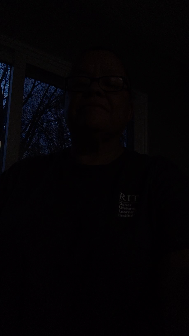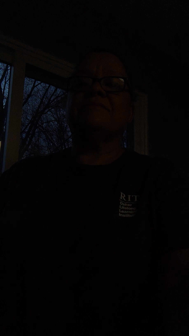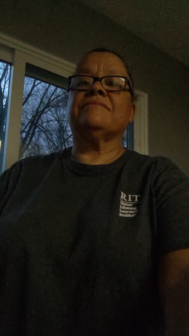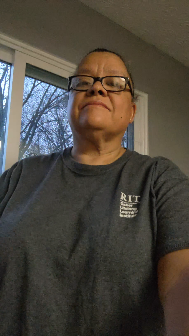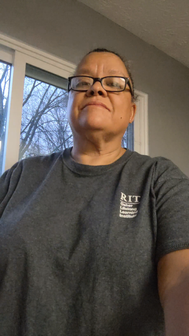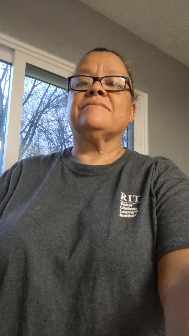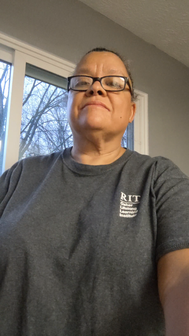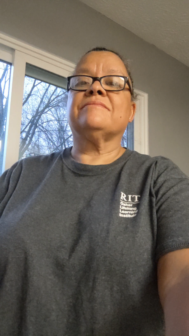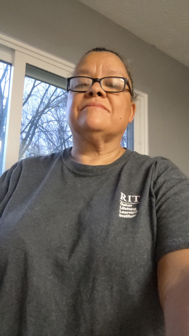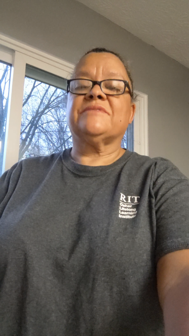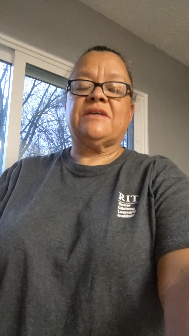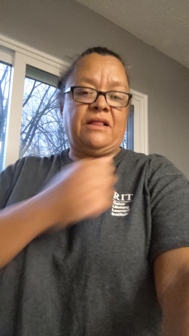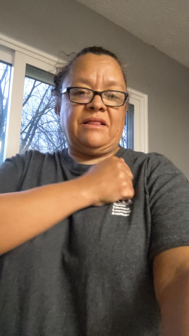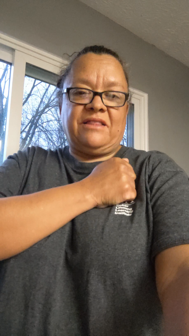love